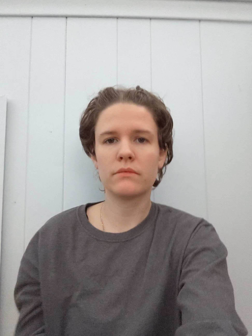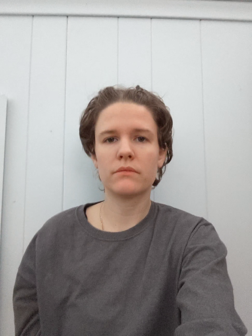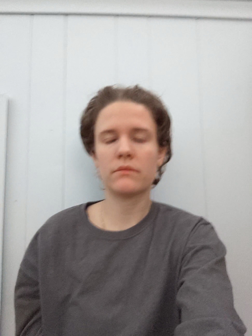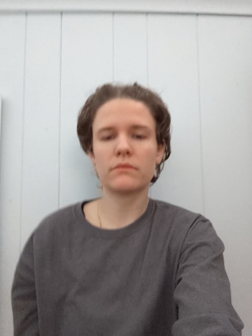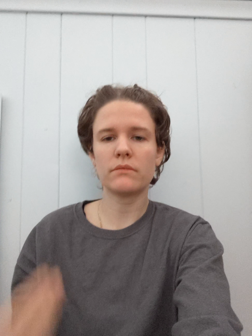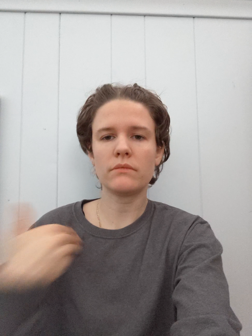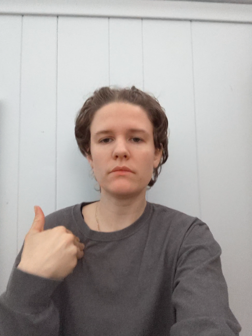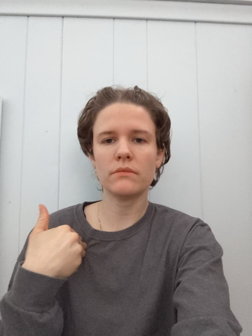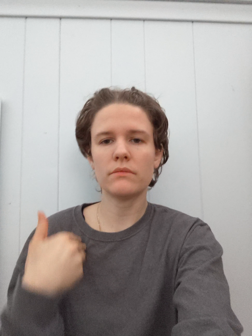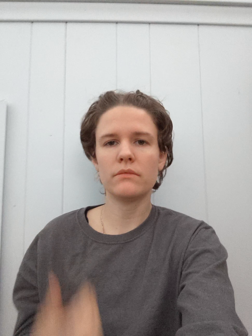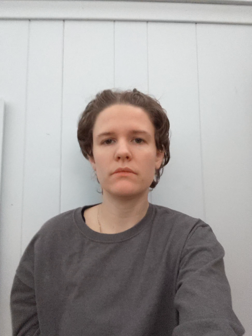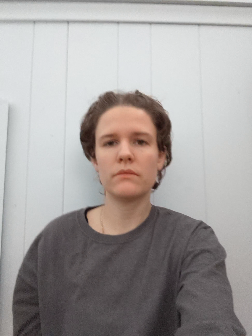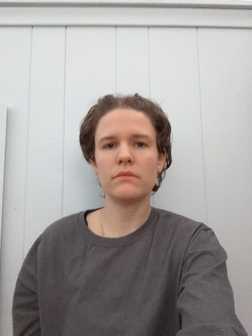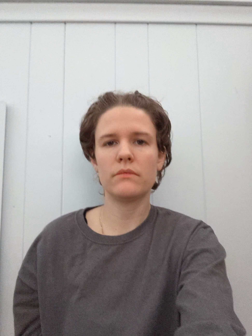have